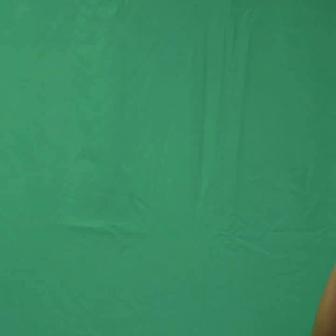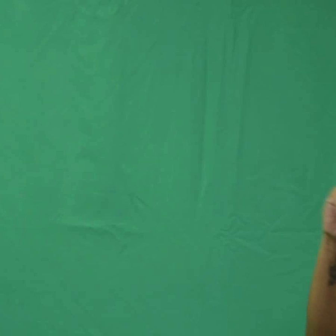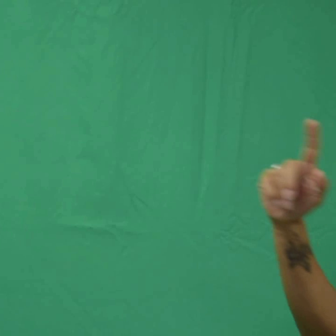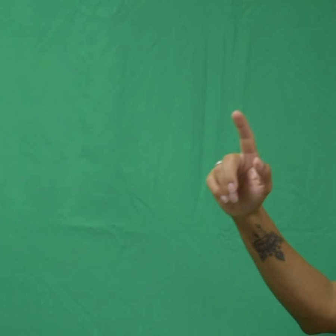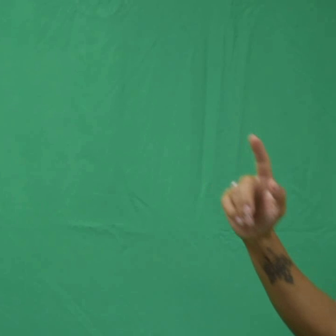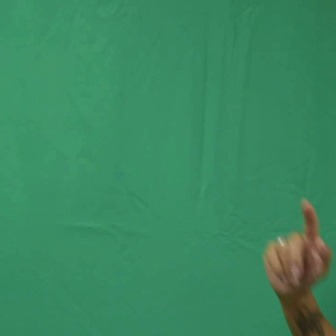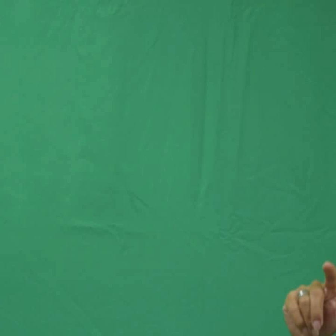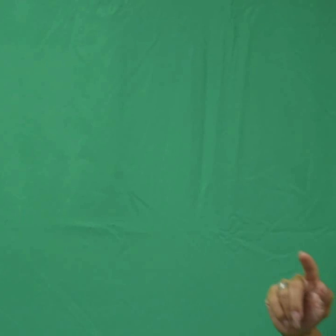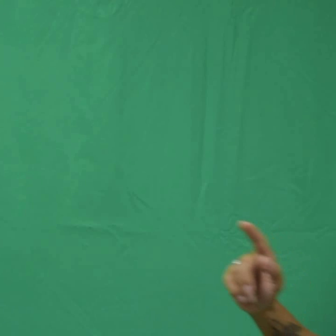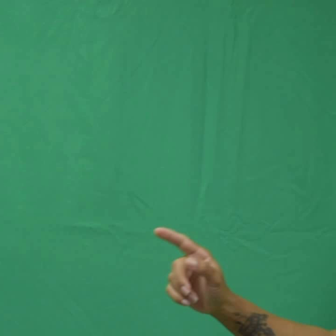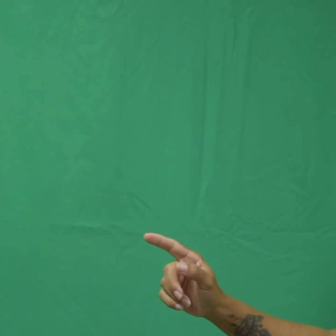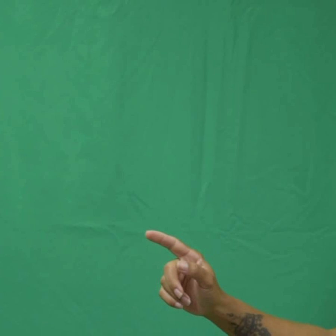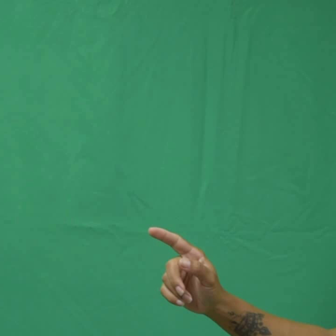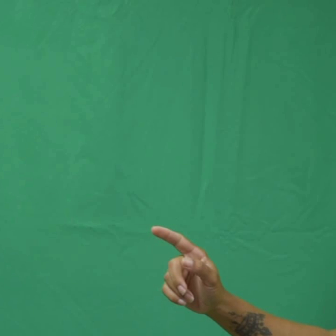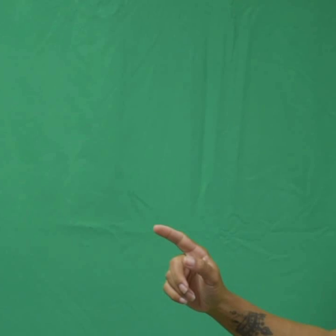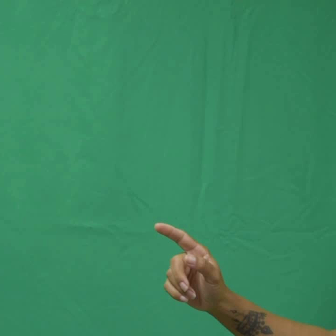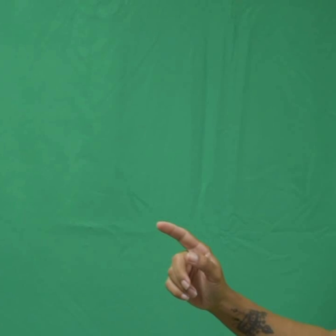Z